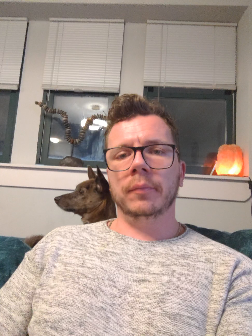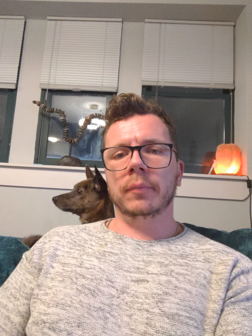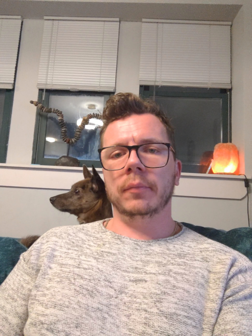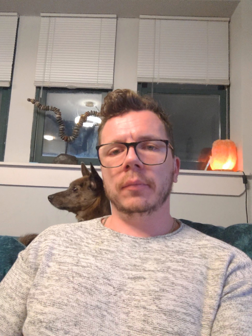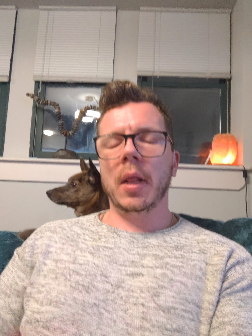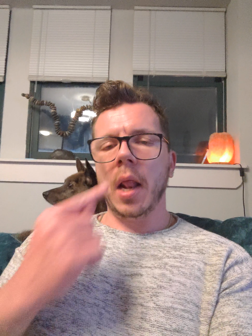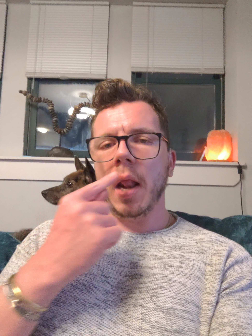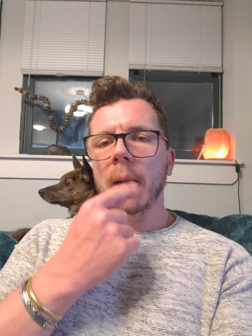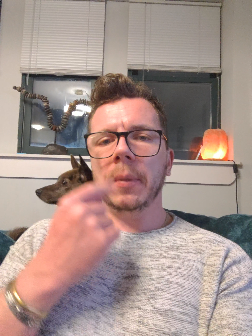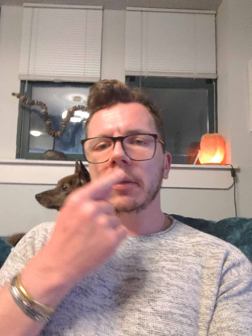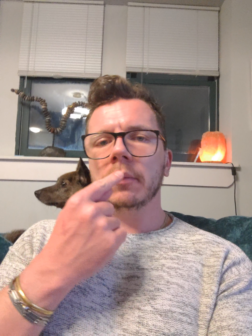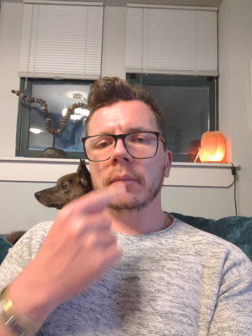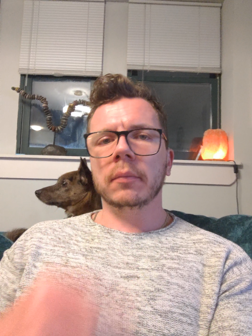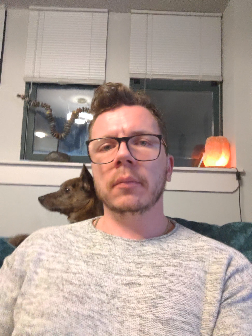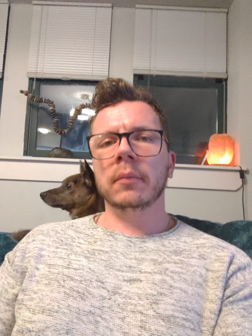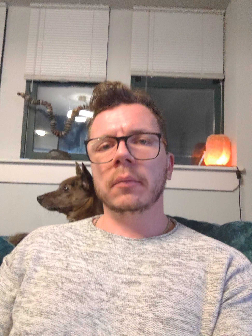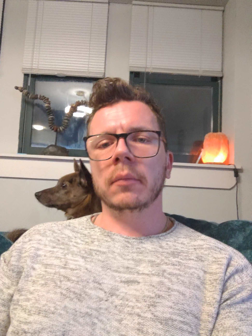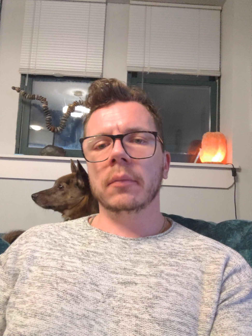lips